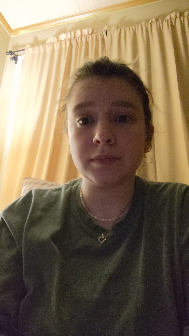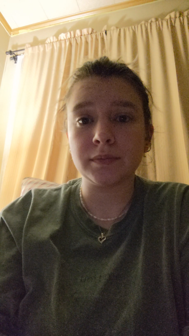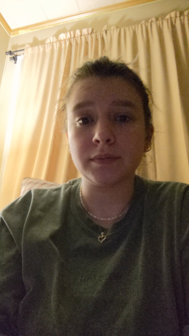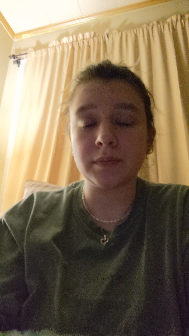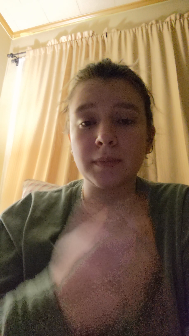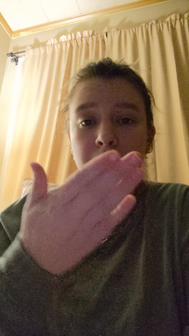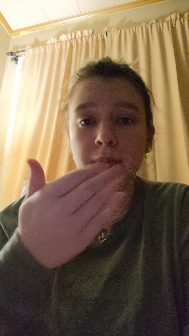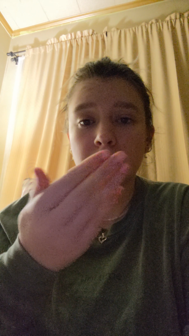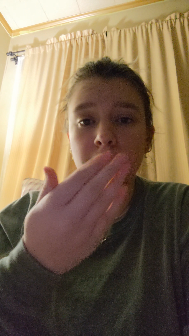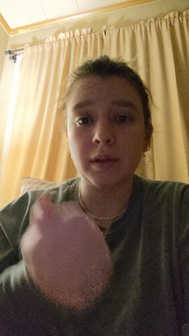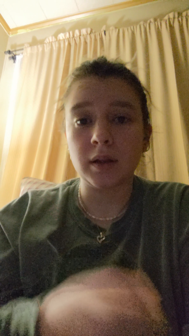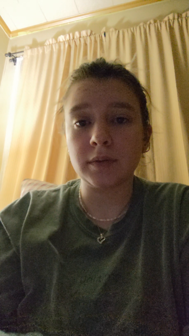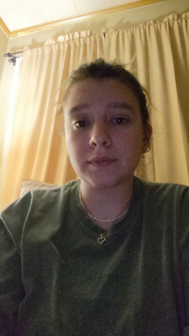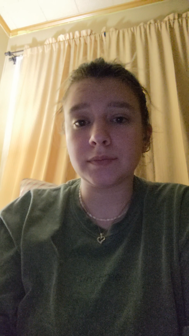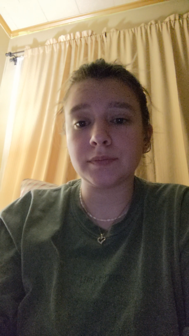butterfly